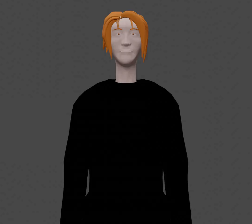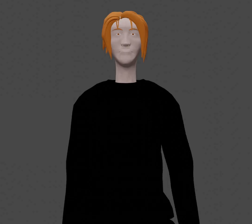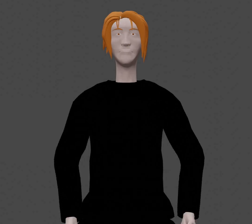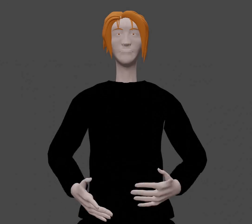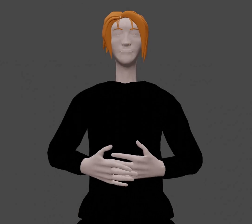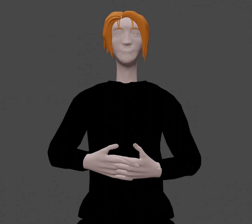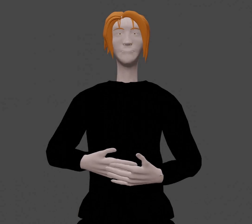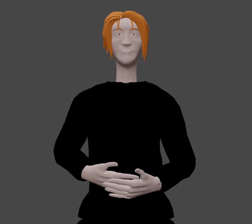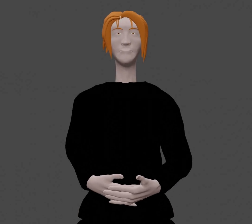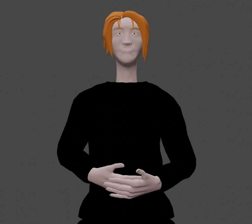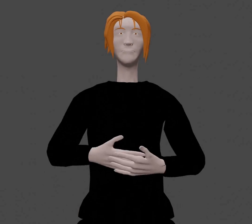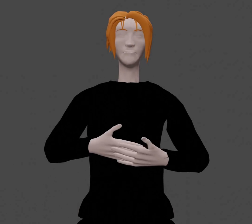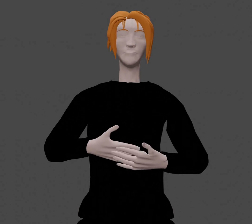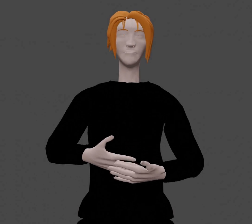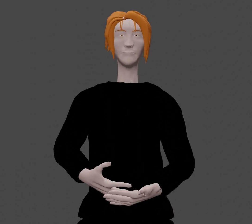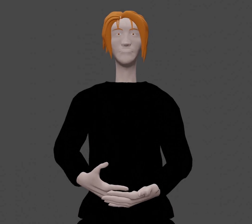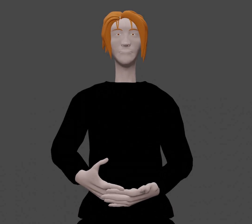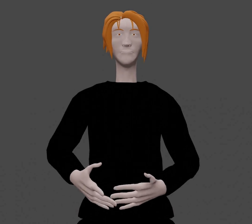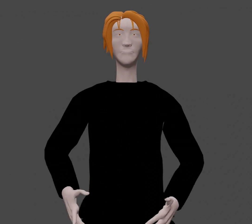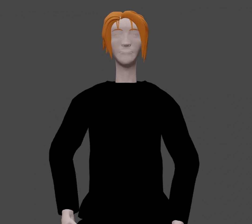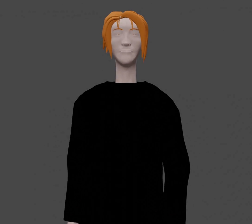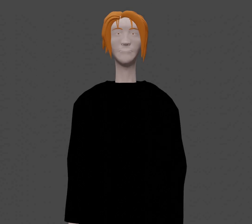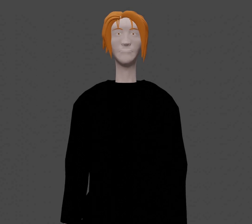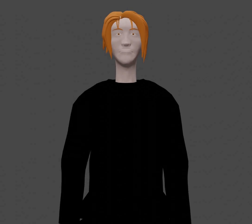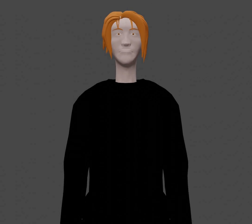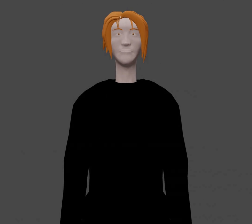Babyish